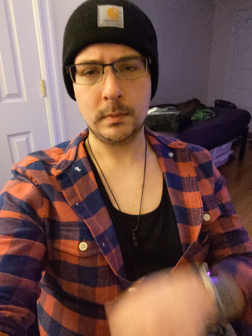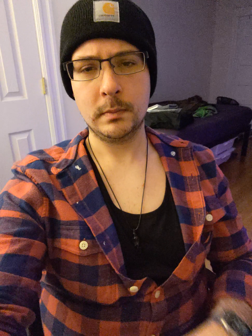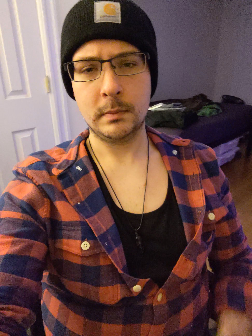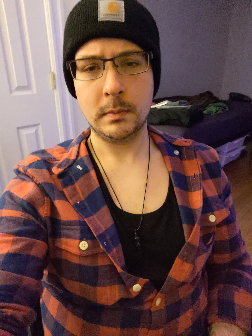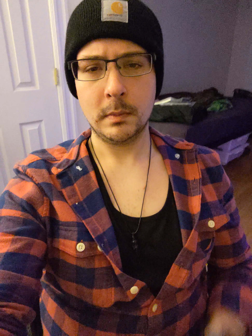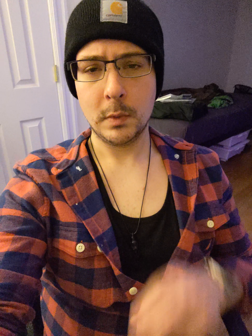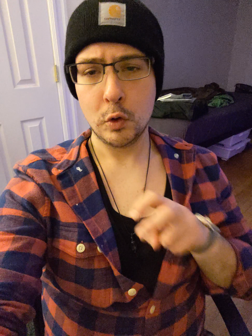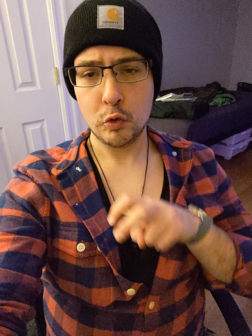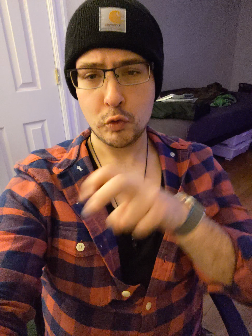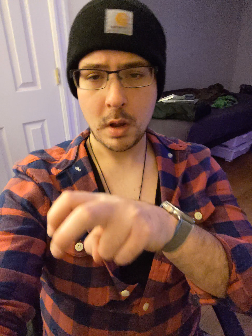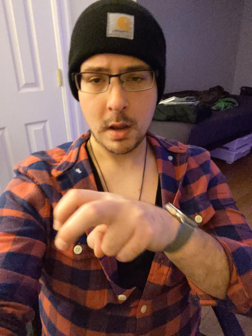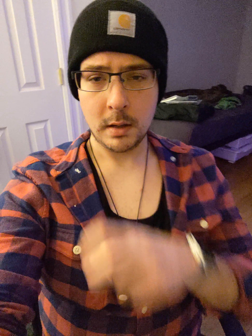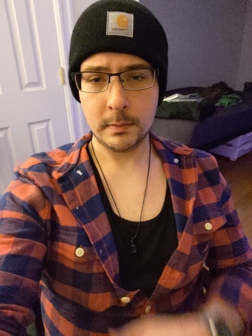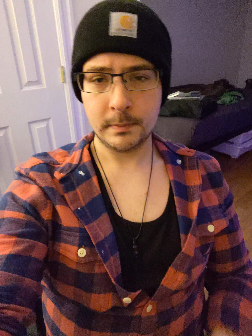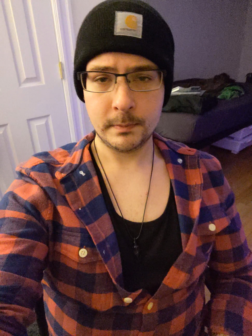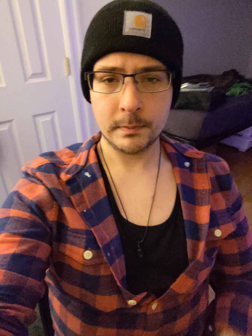ride